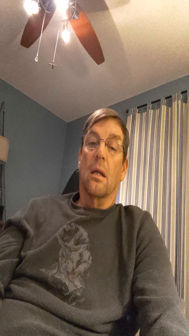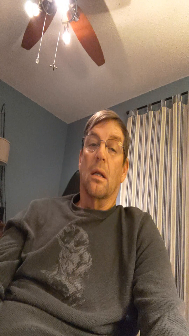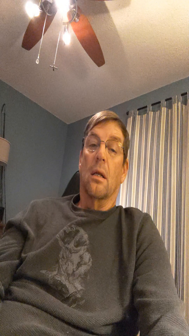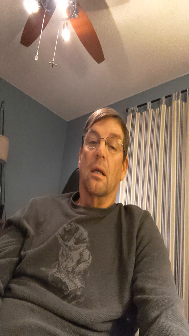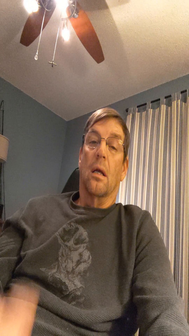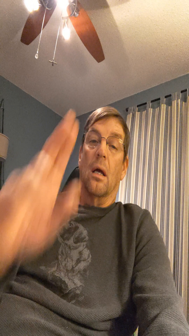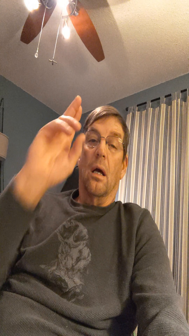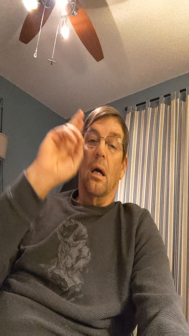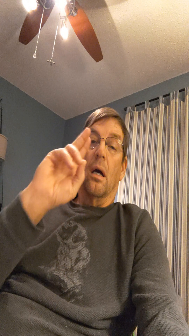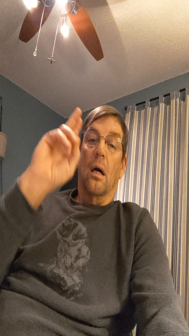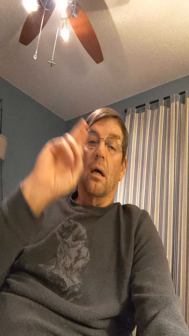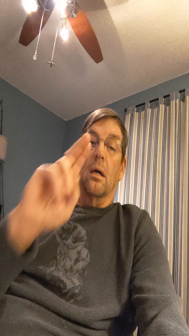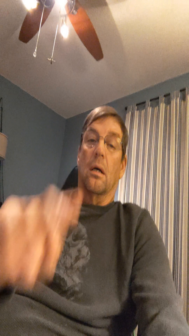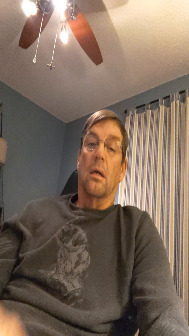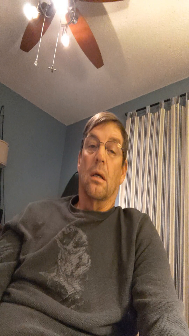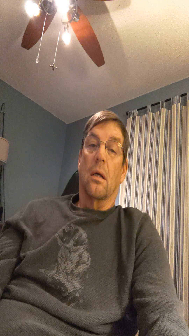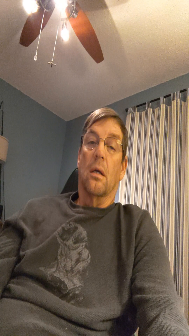uncle